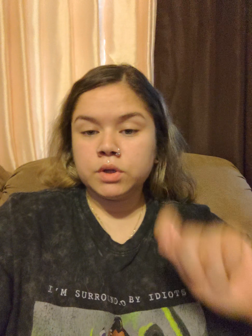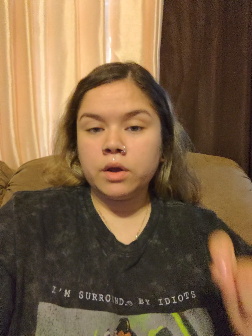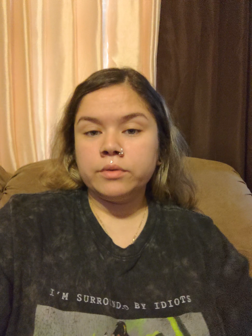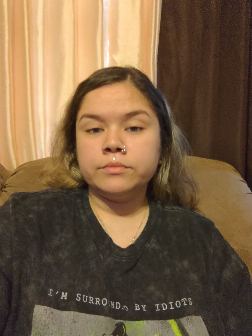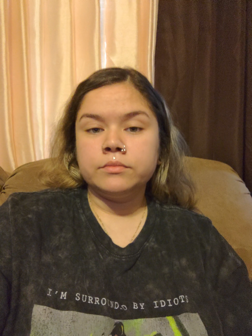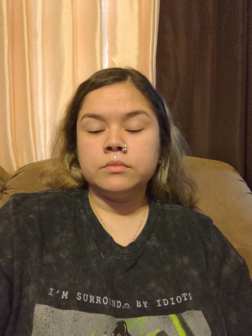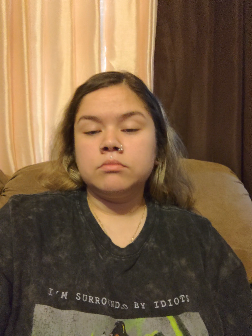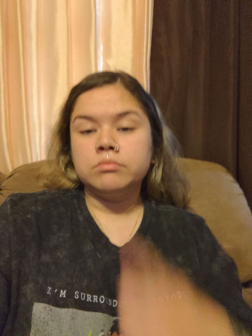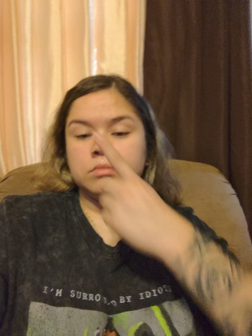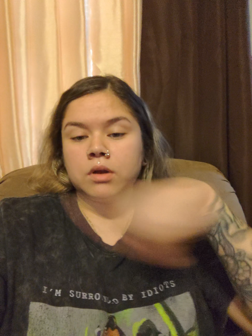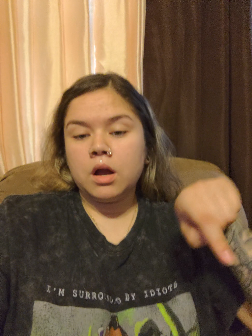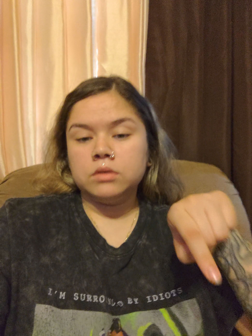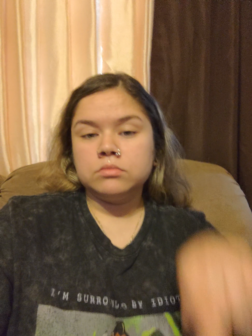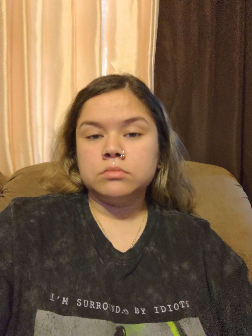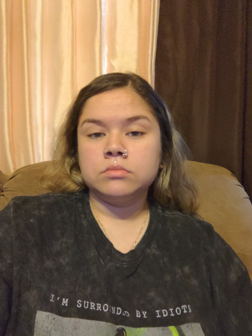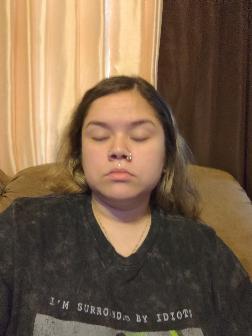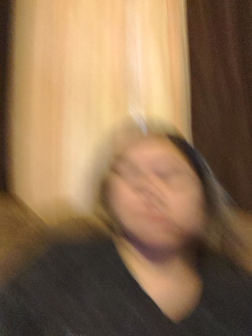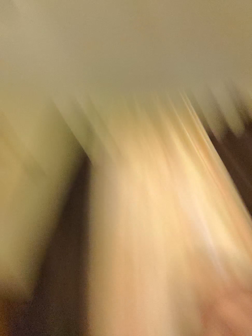cut